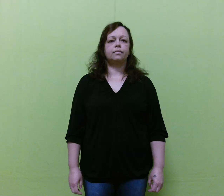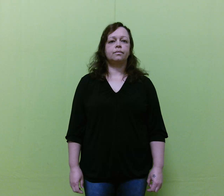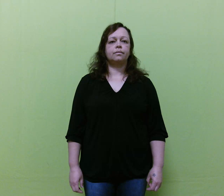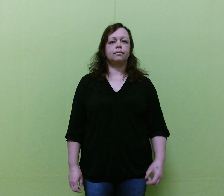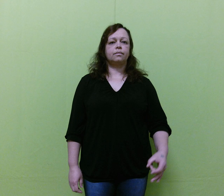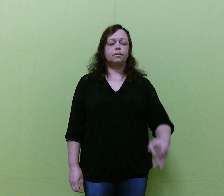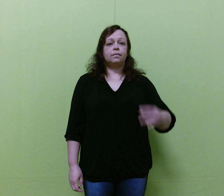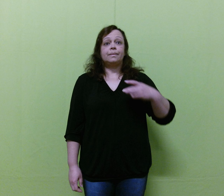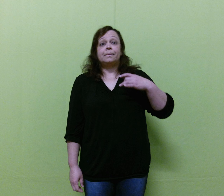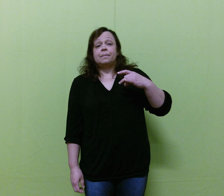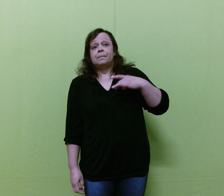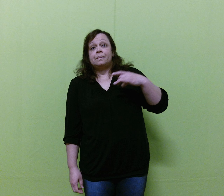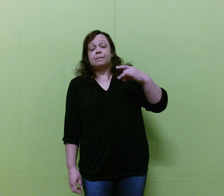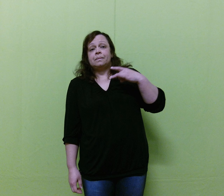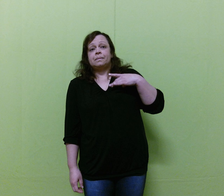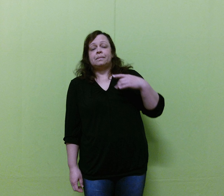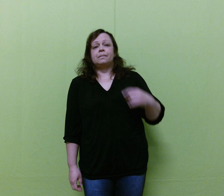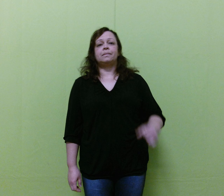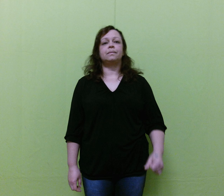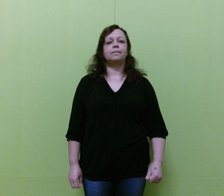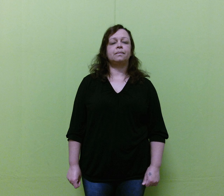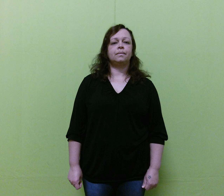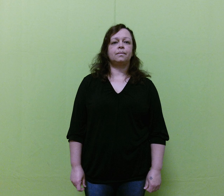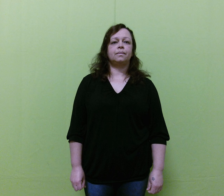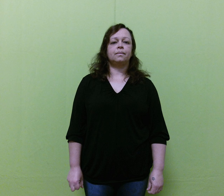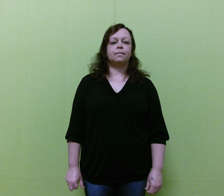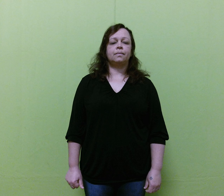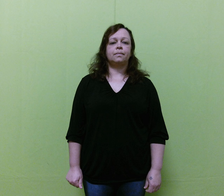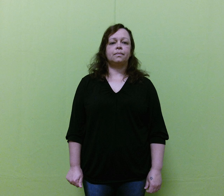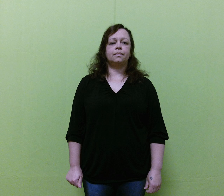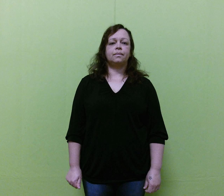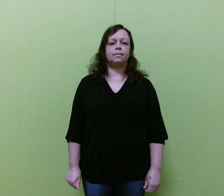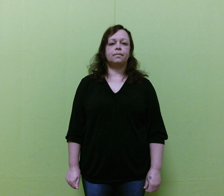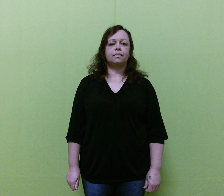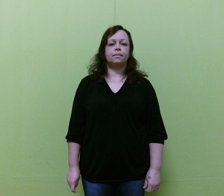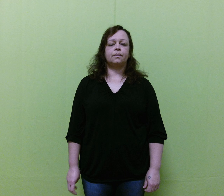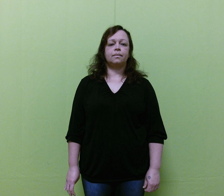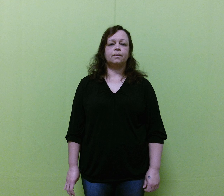medo